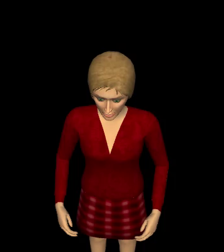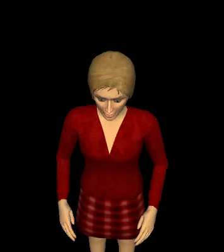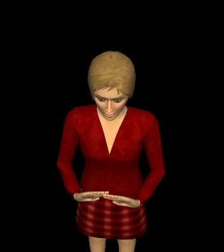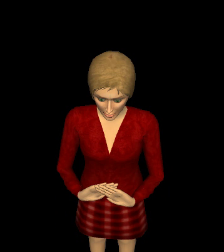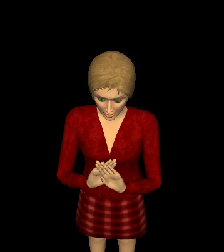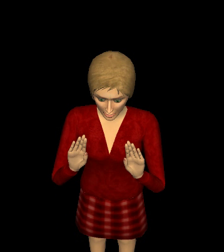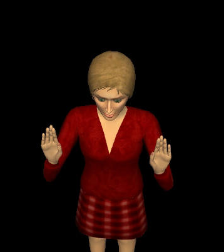سماء